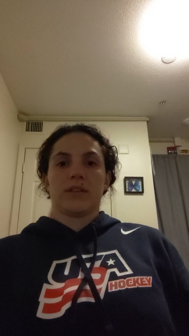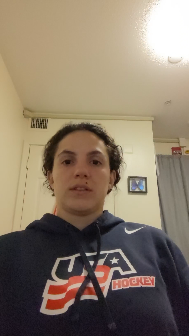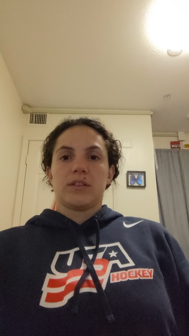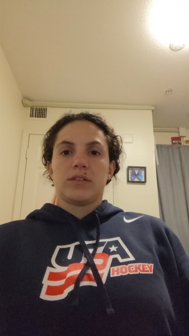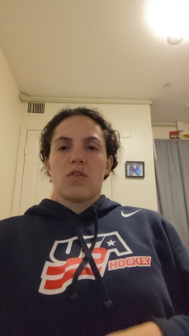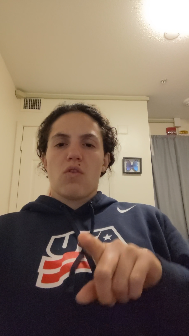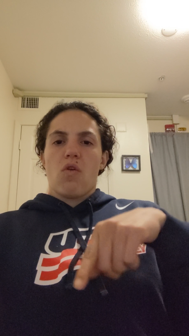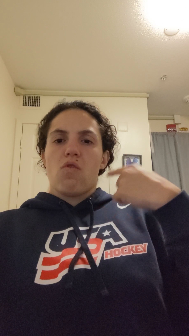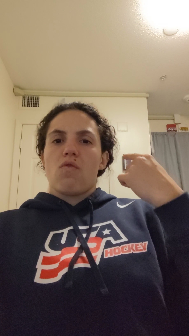long